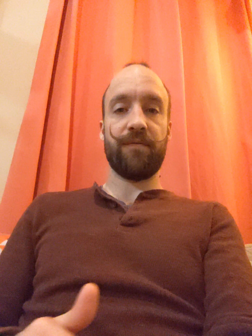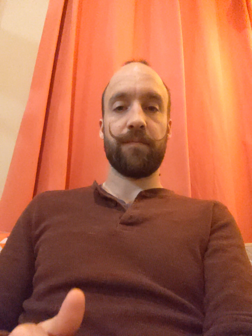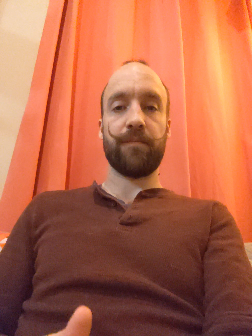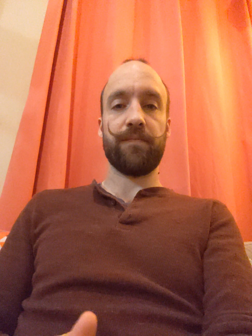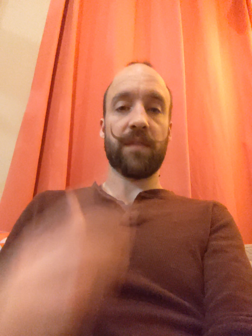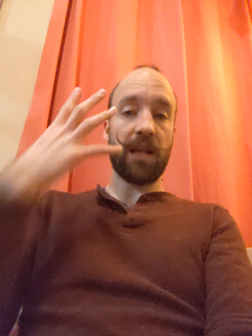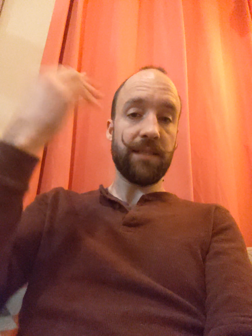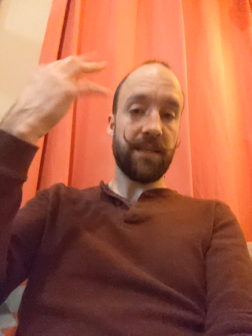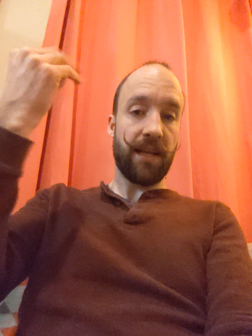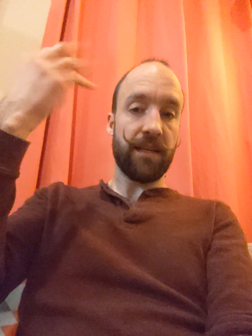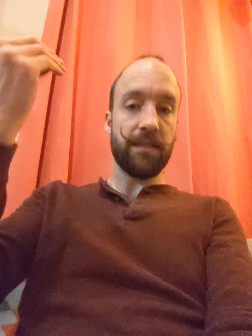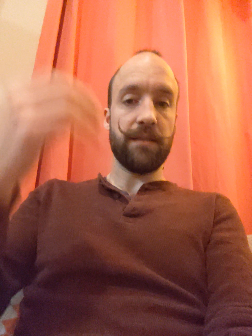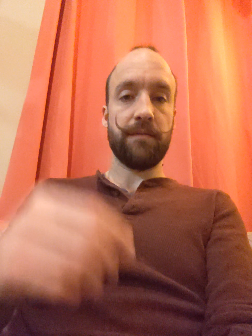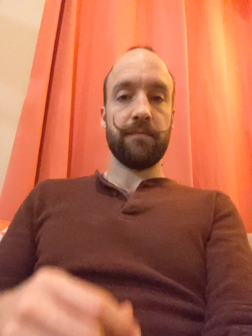outside